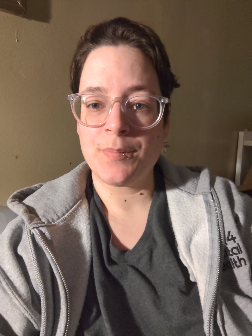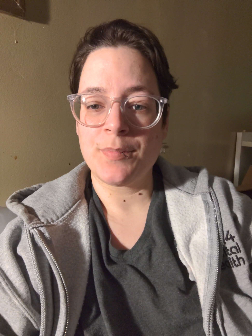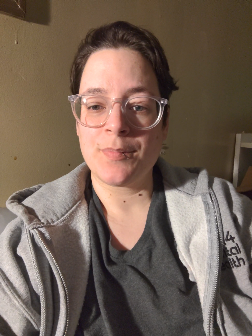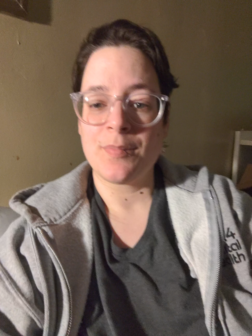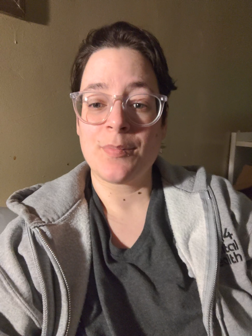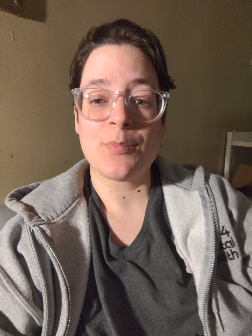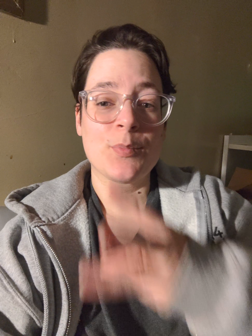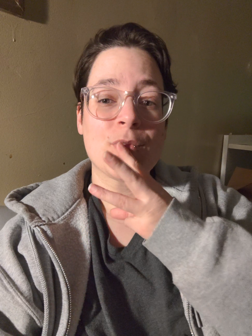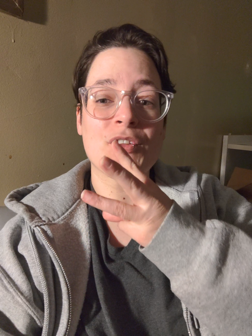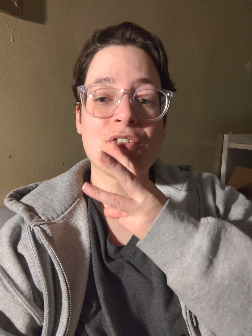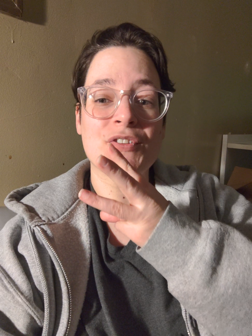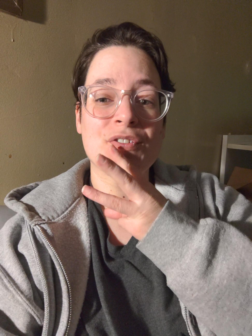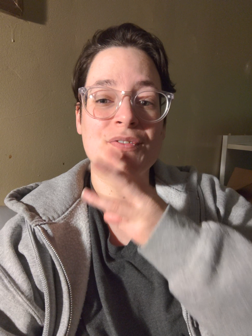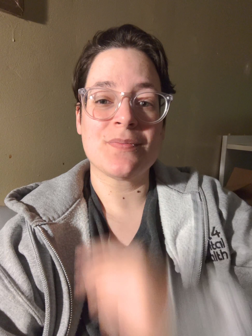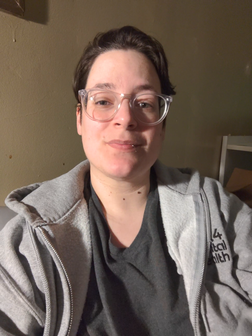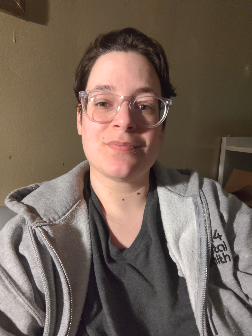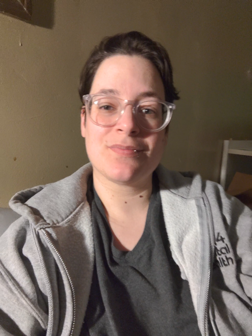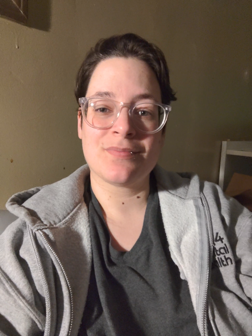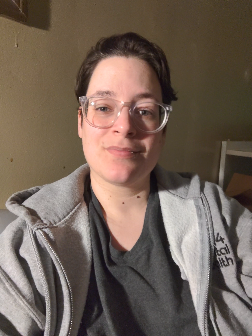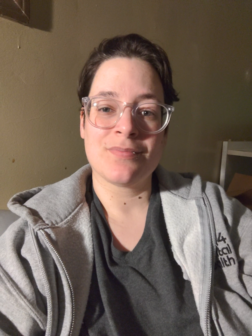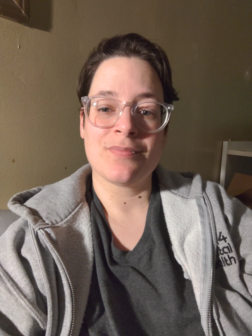water